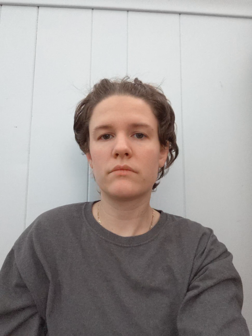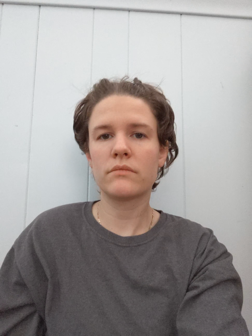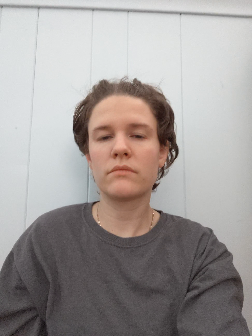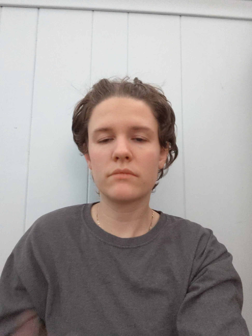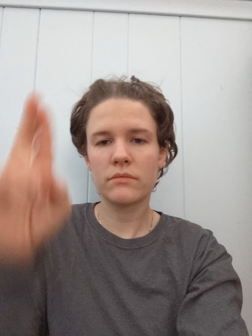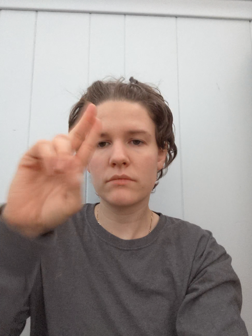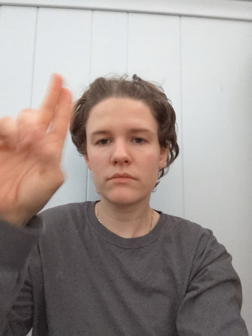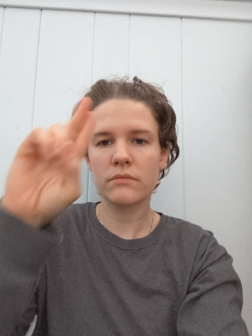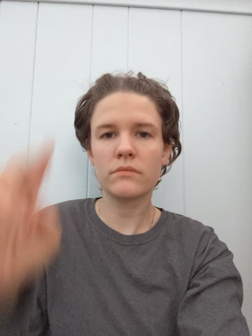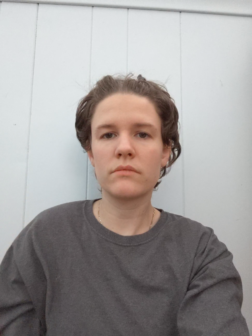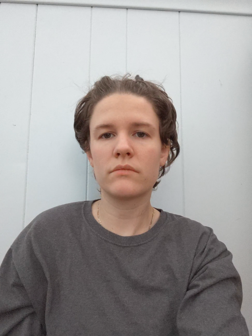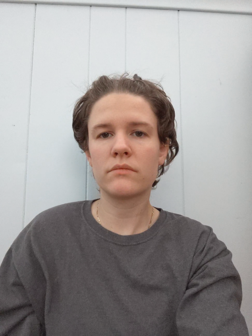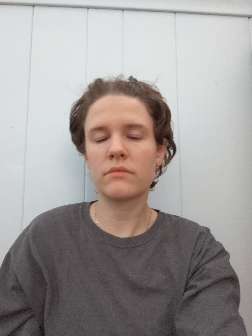uncle